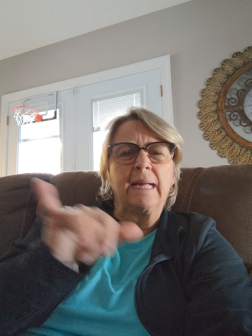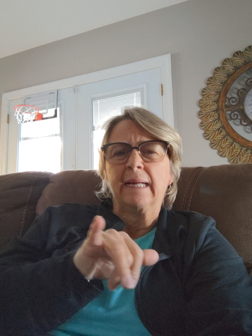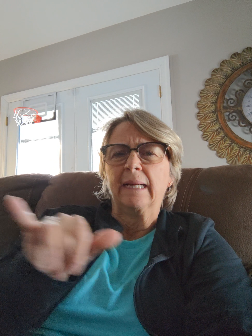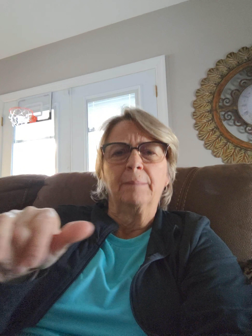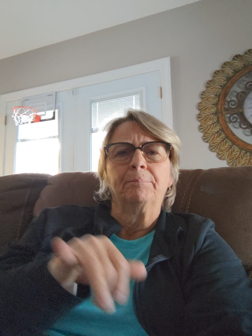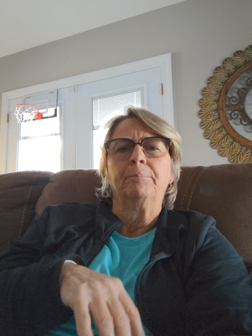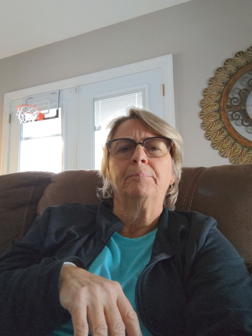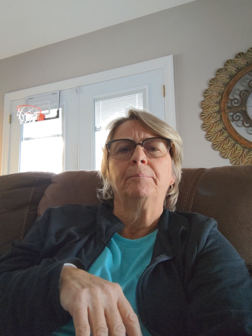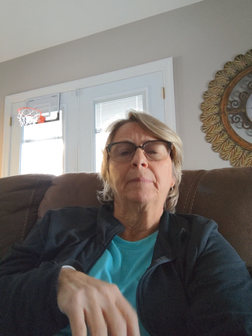same